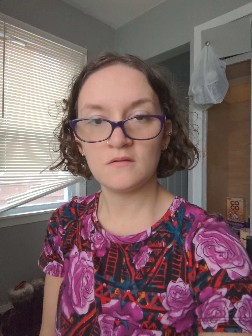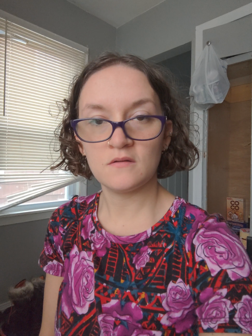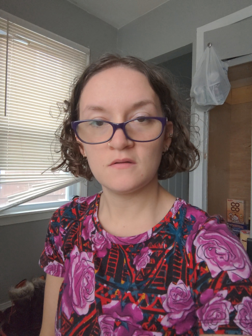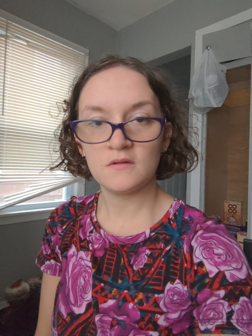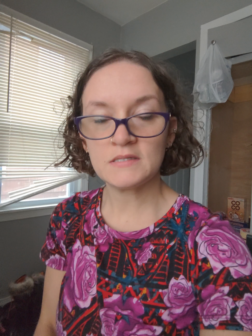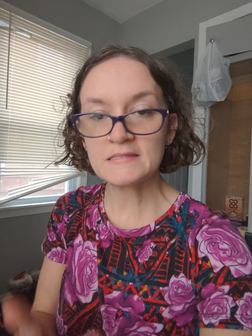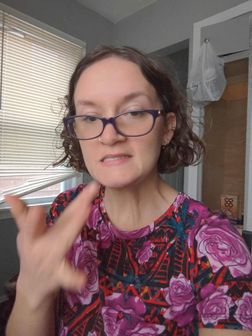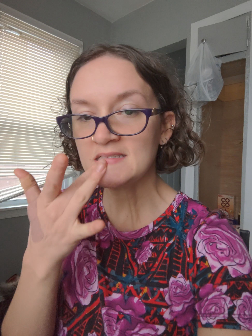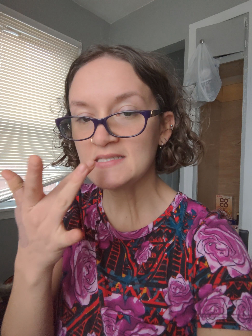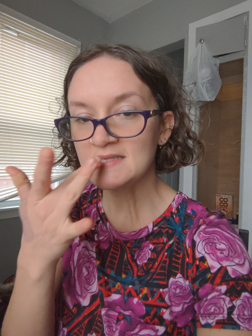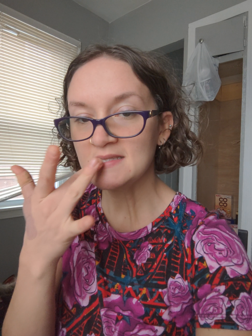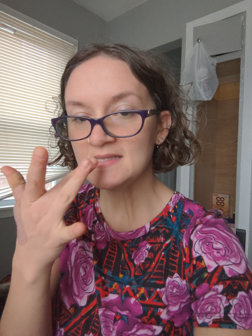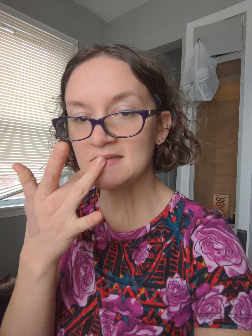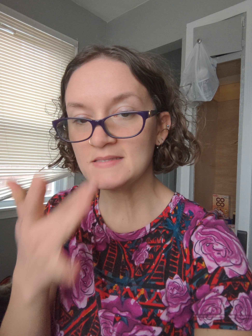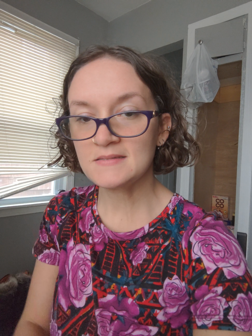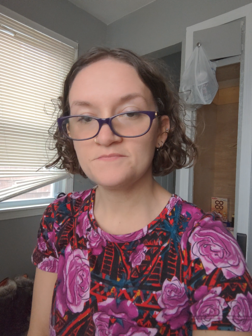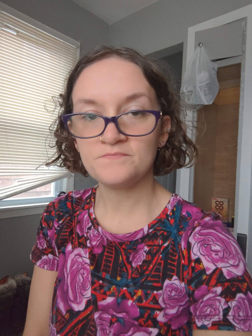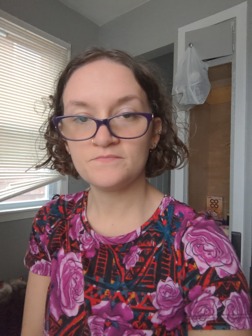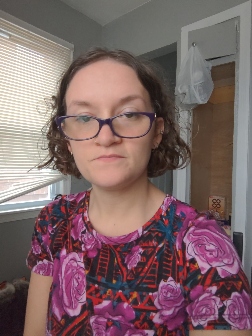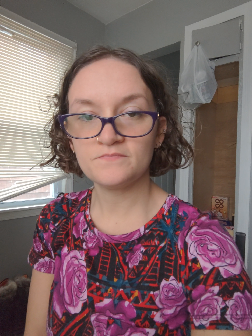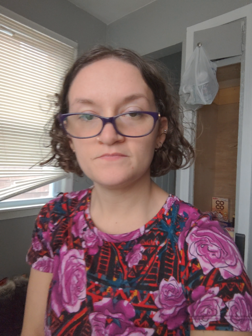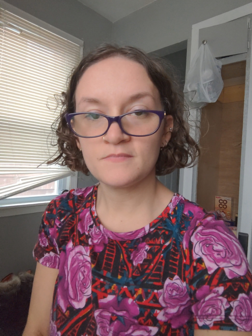taste